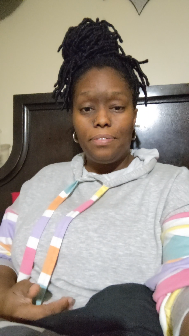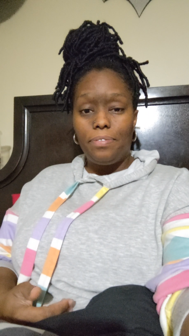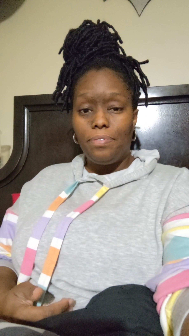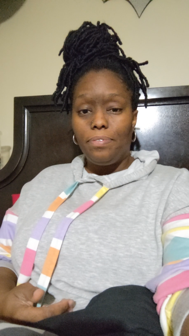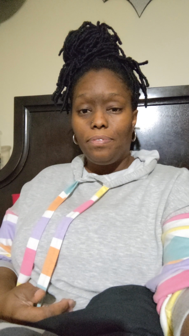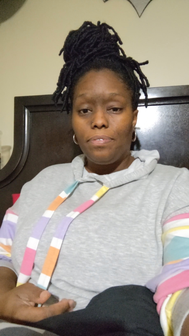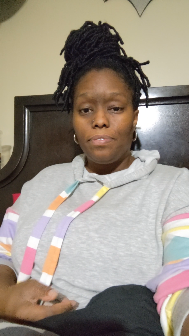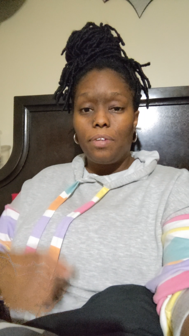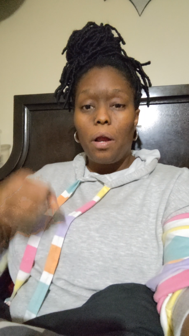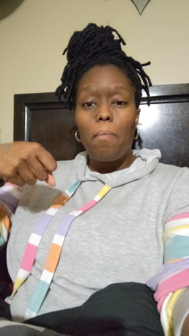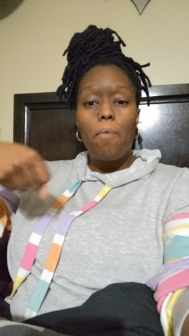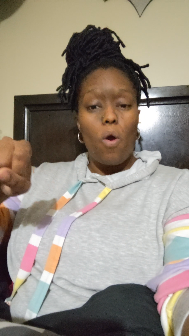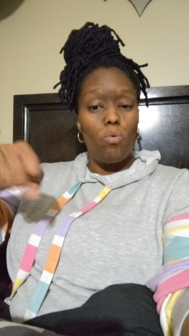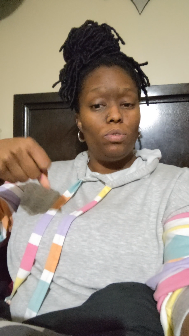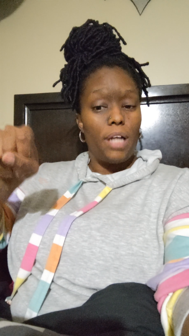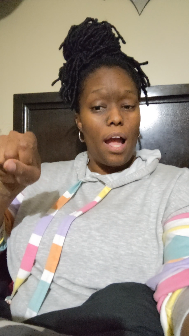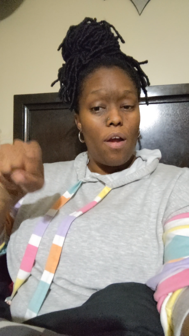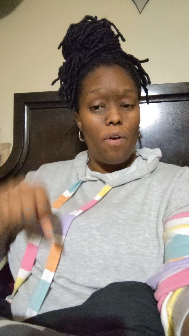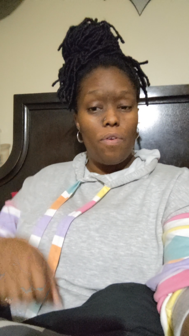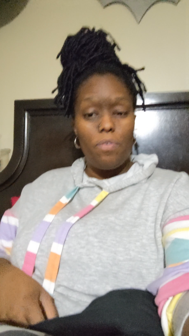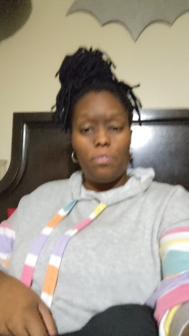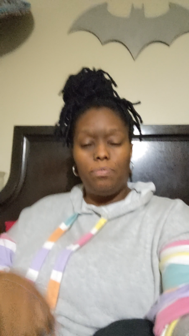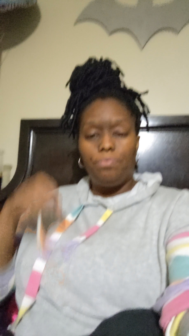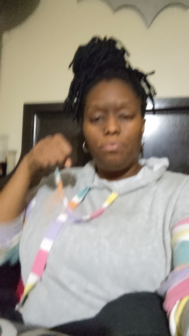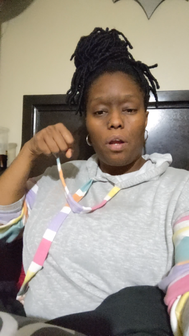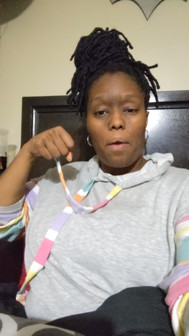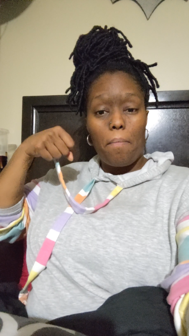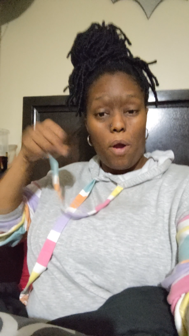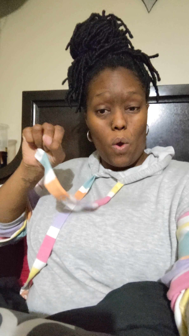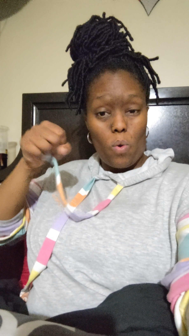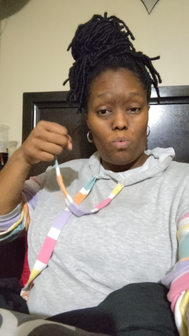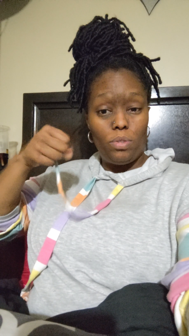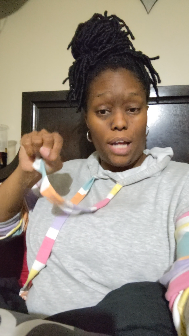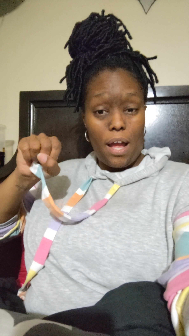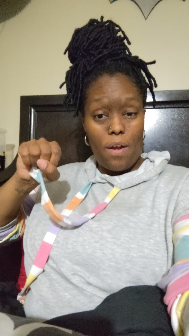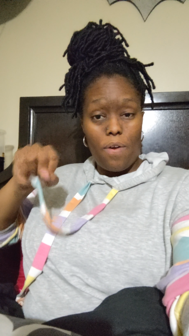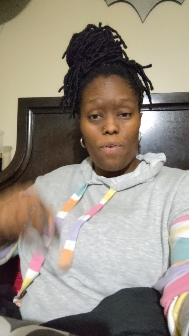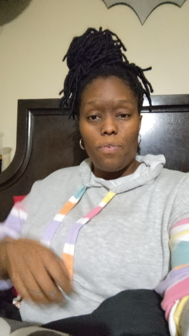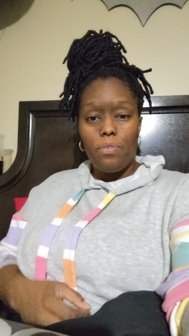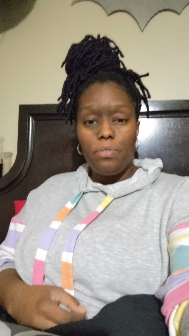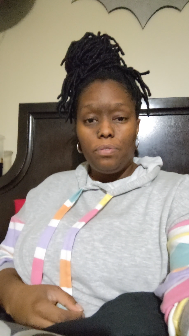motorcycle